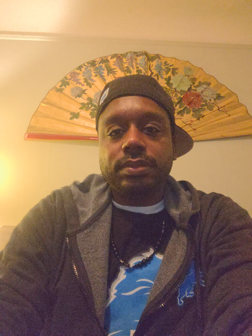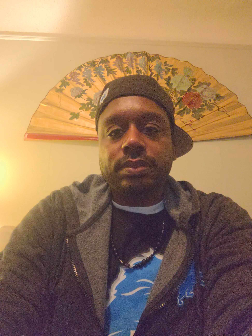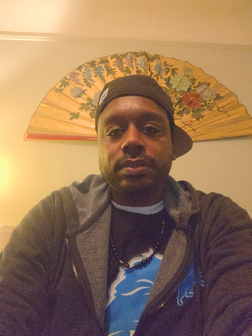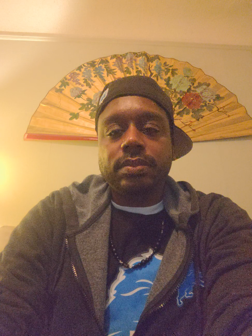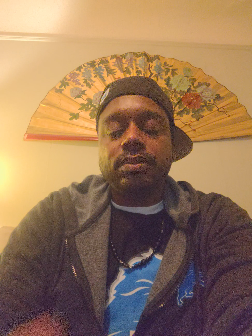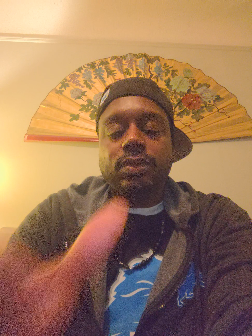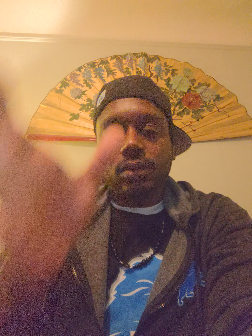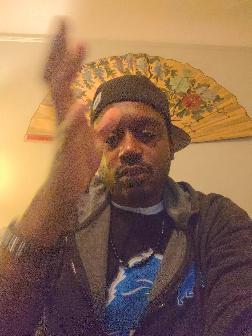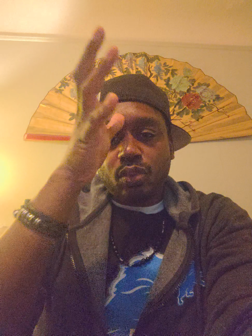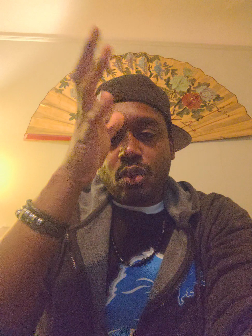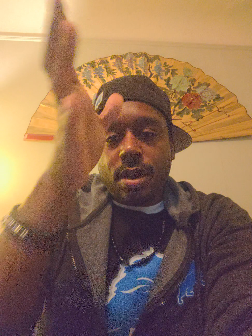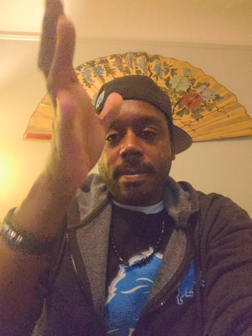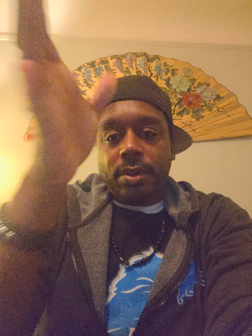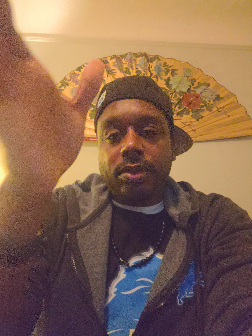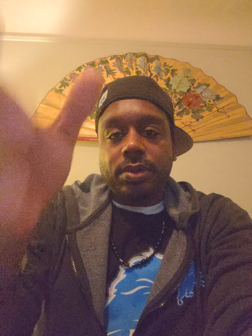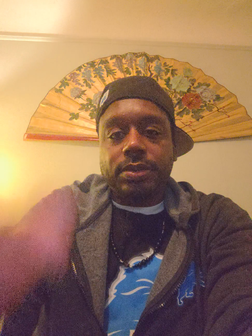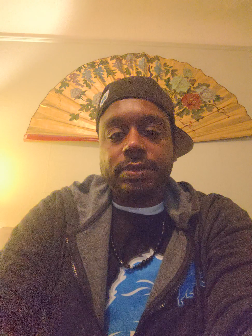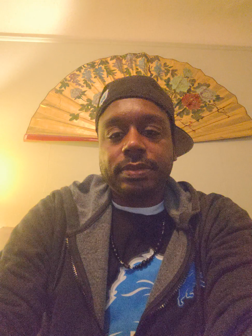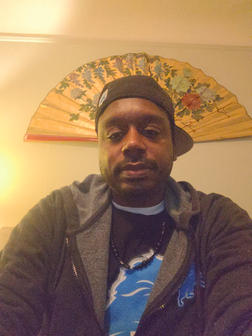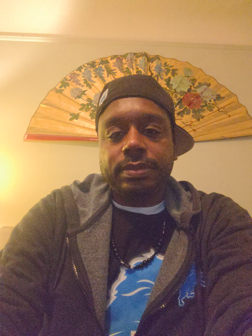grandpa